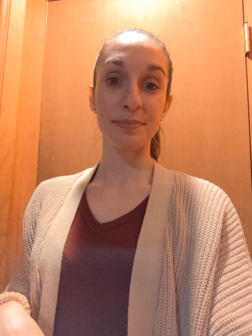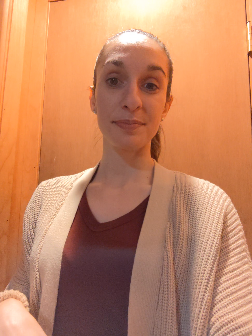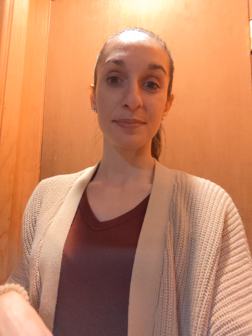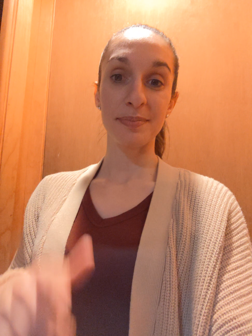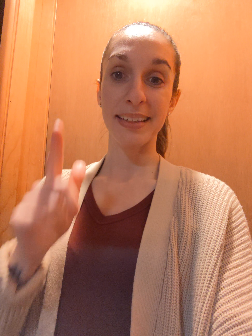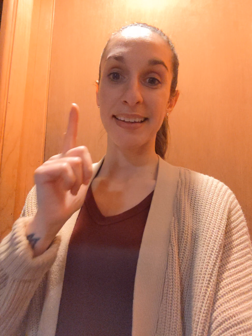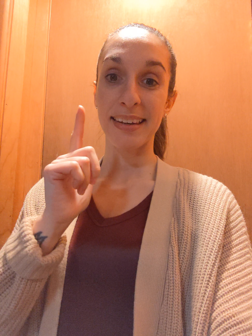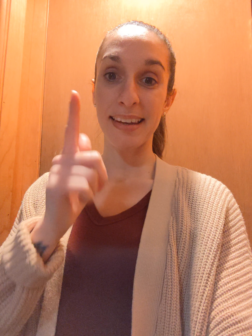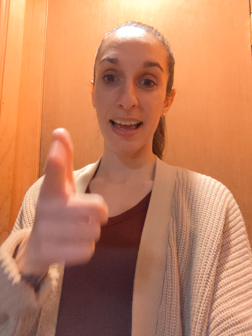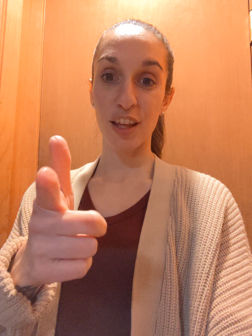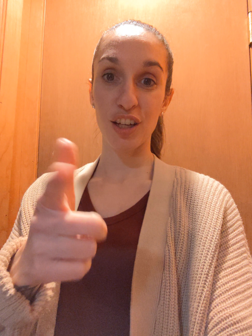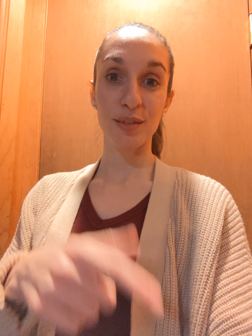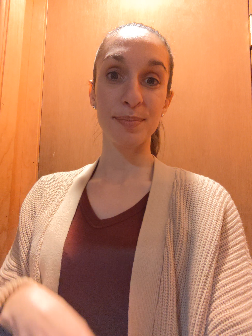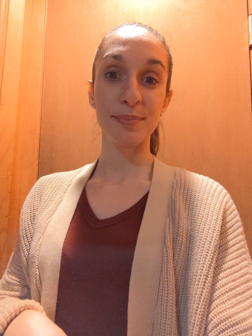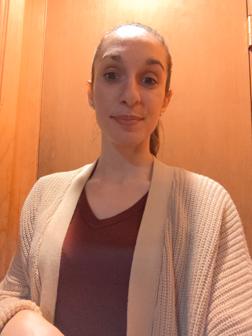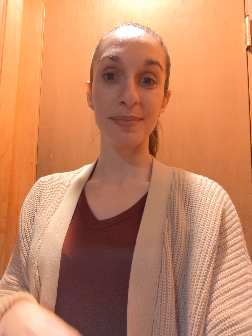later